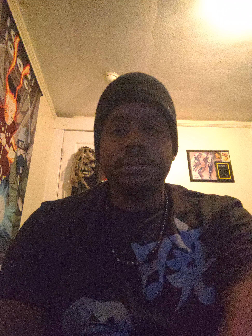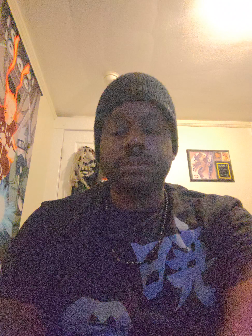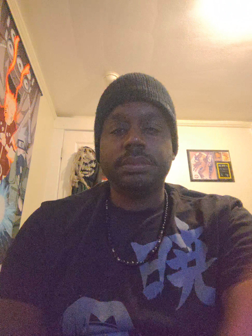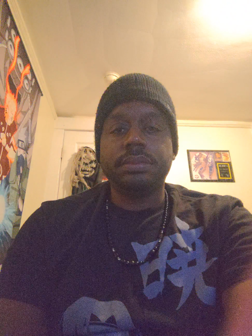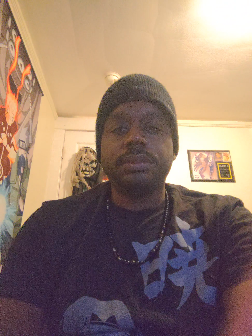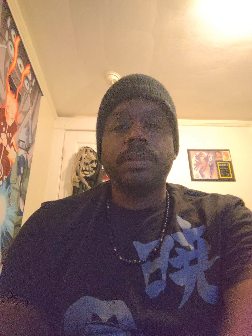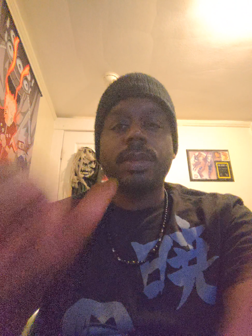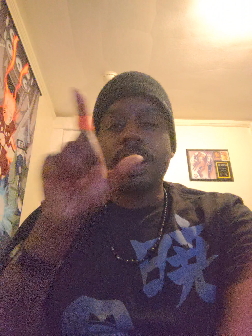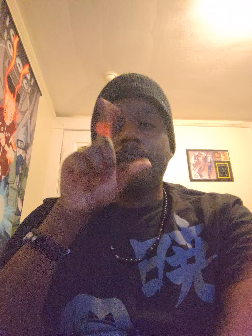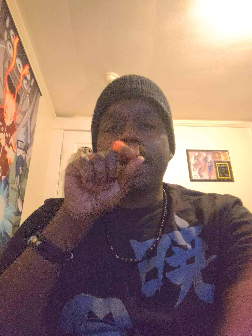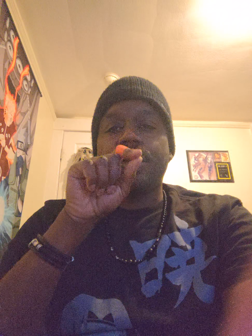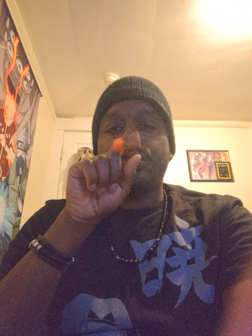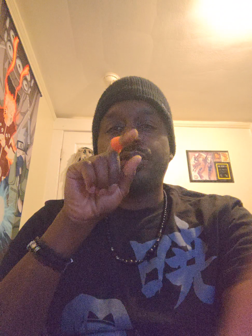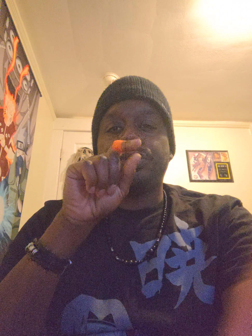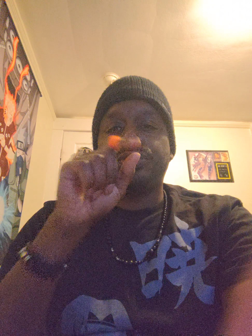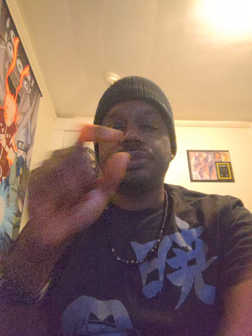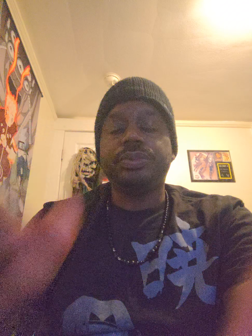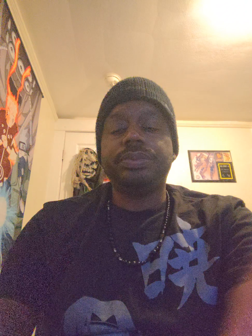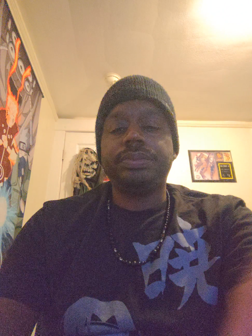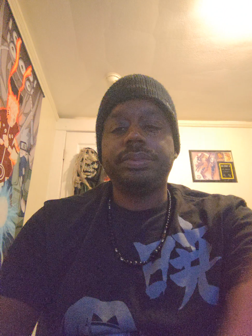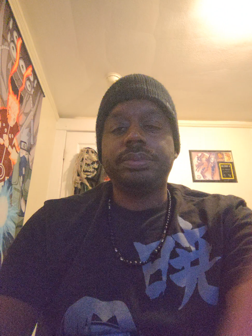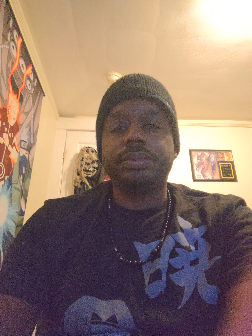bird